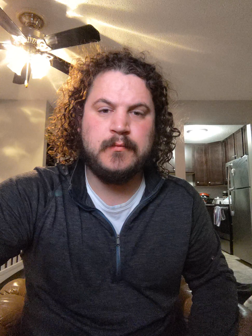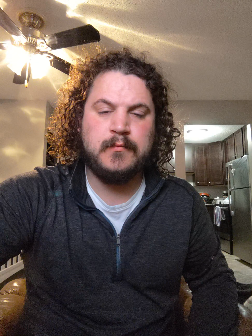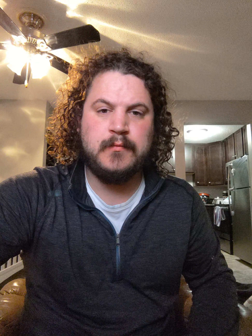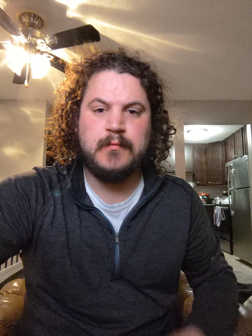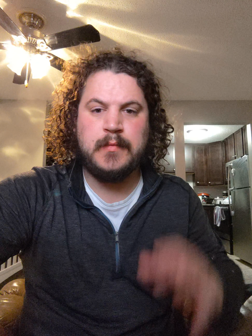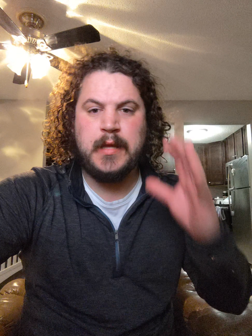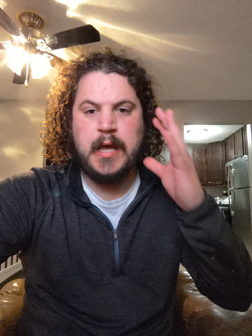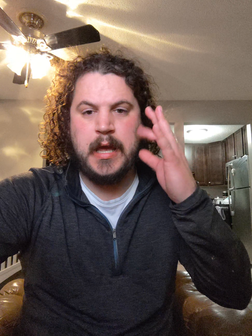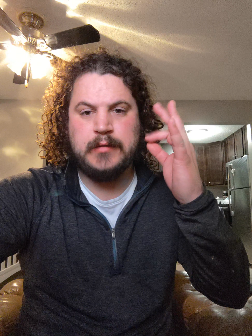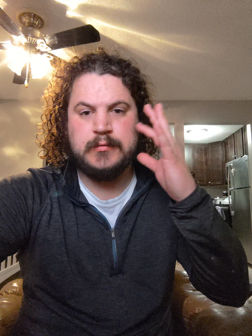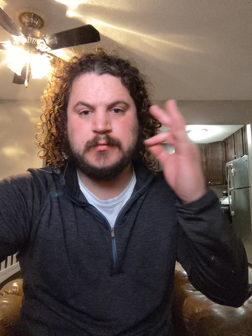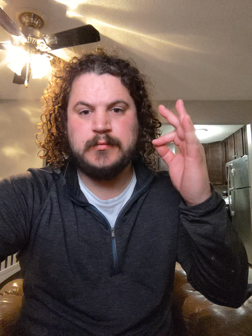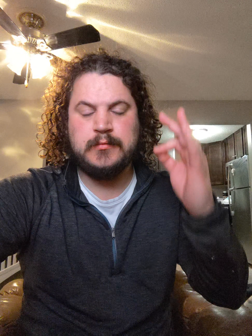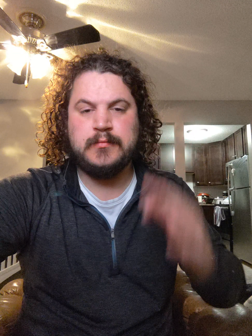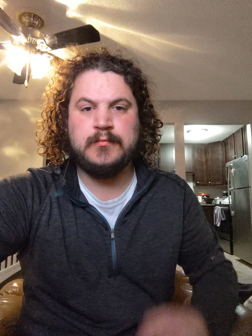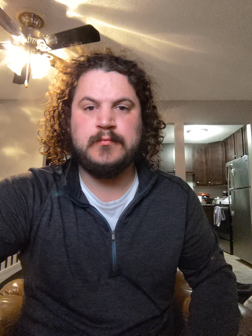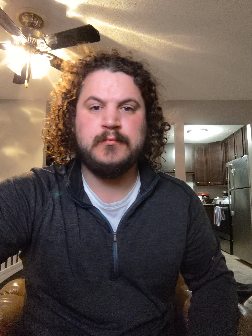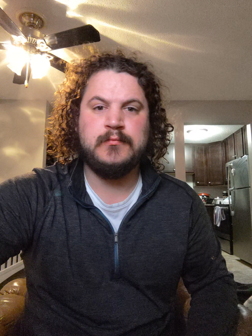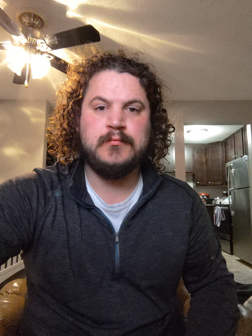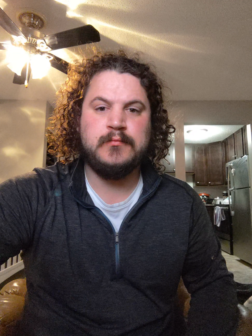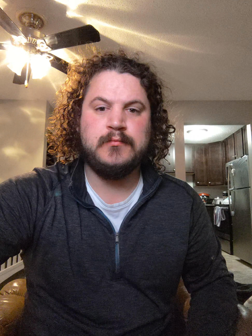cat